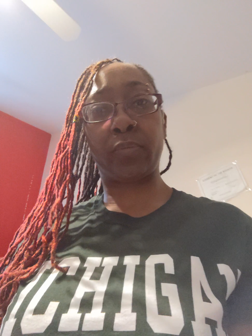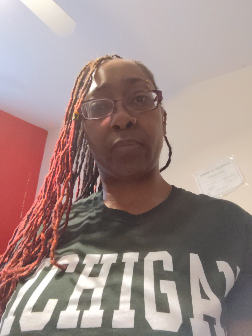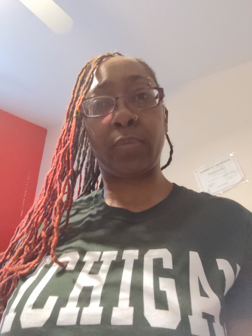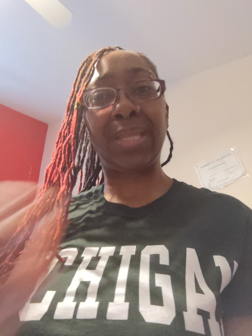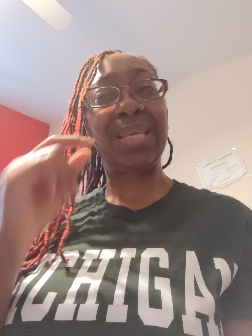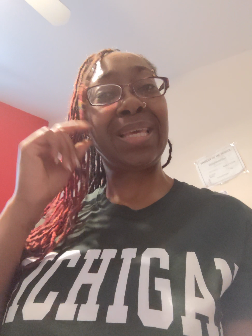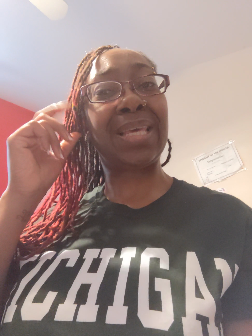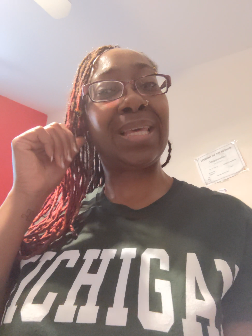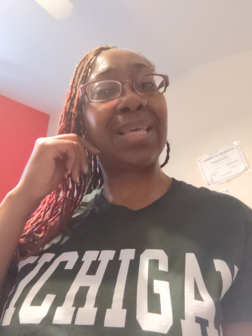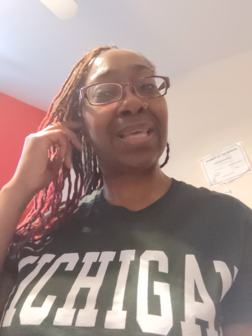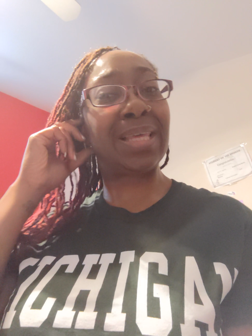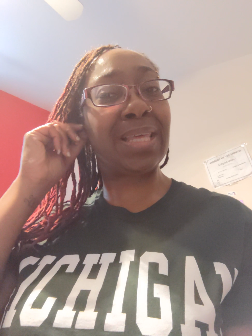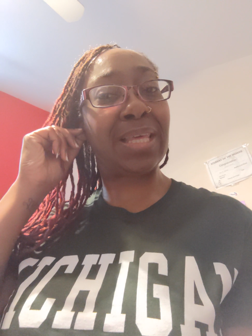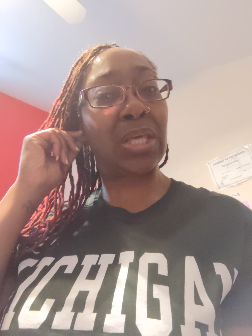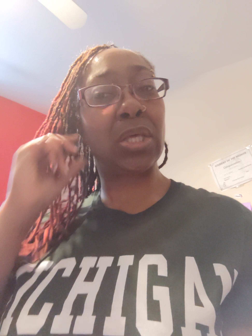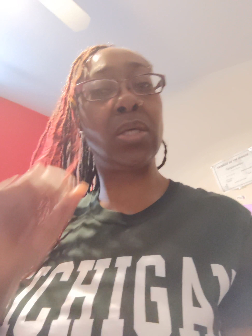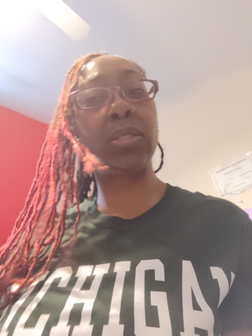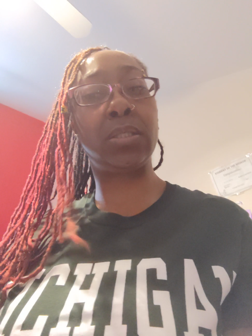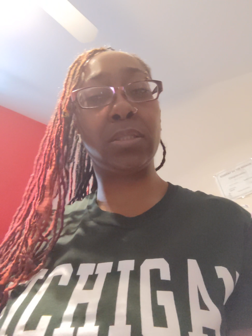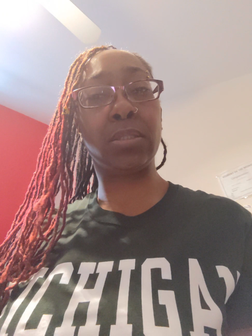ear